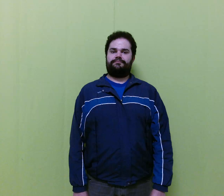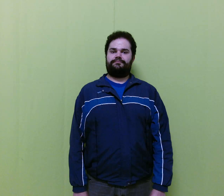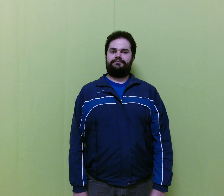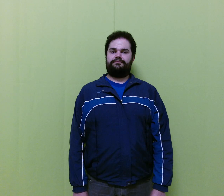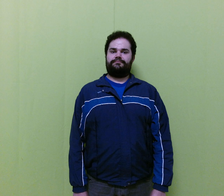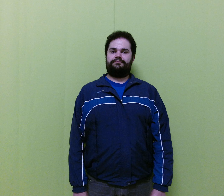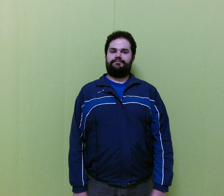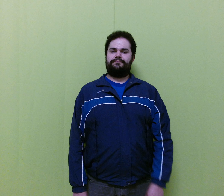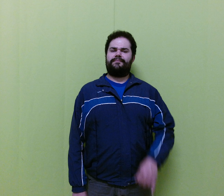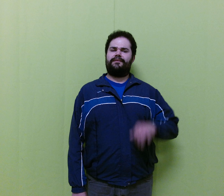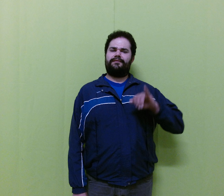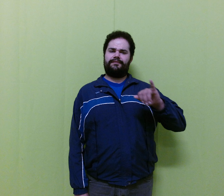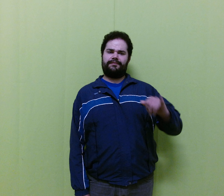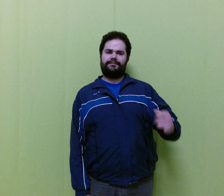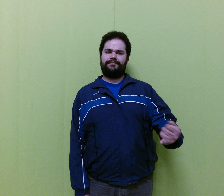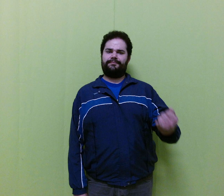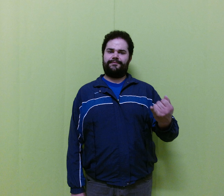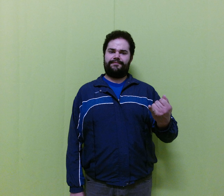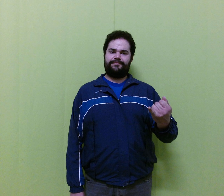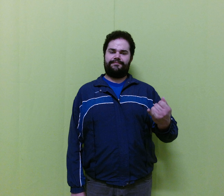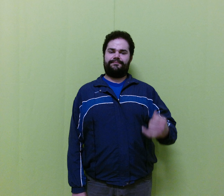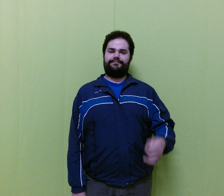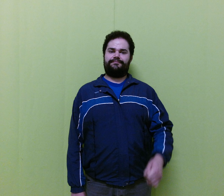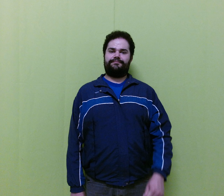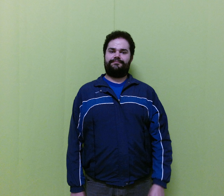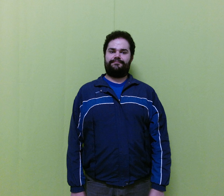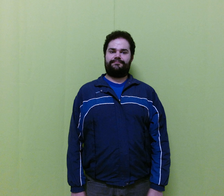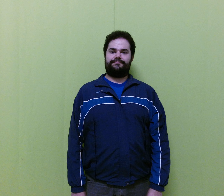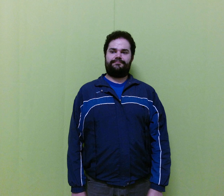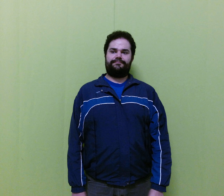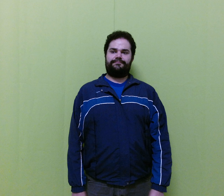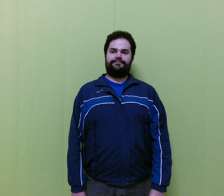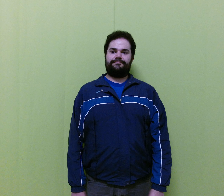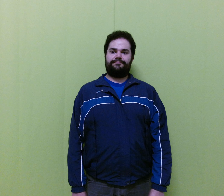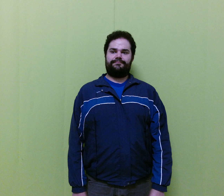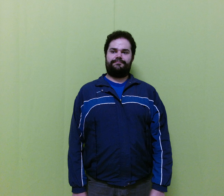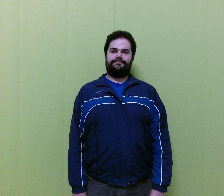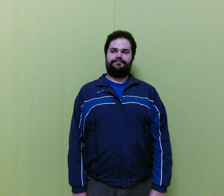aproveitar